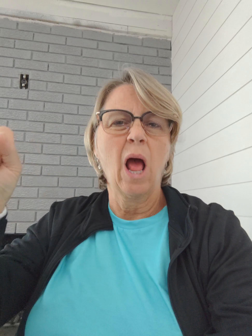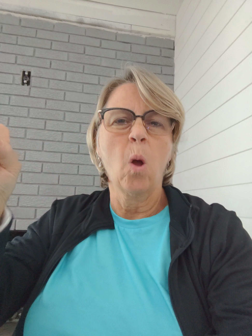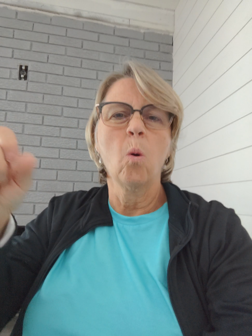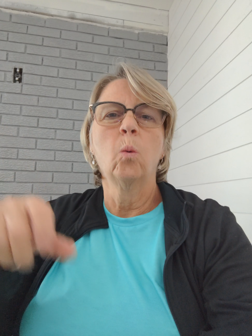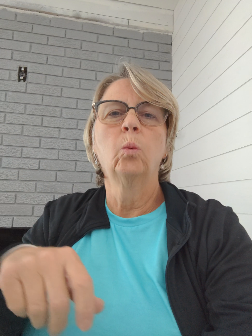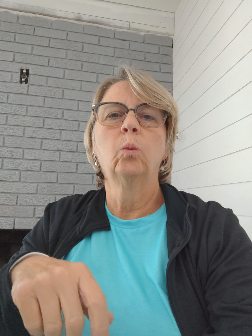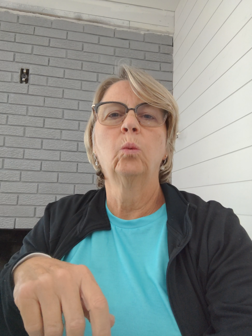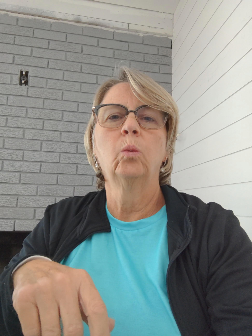loud